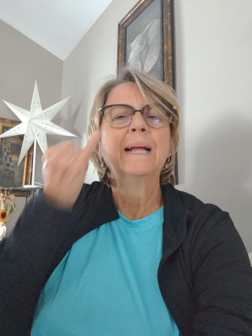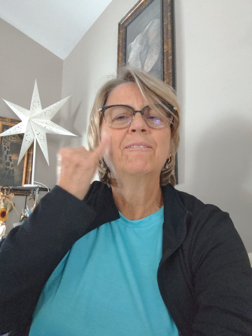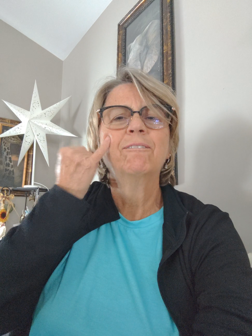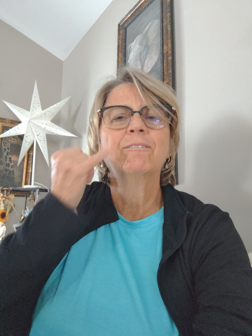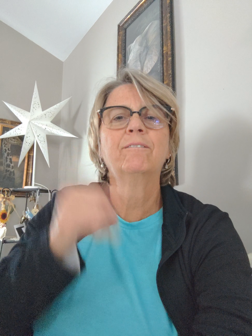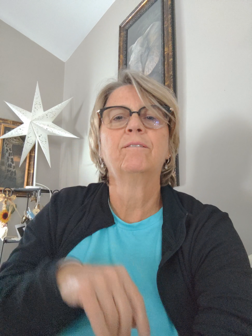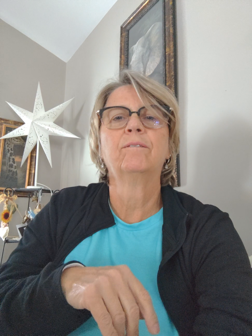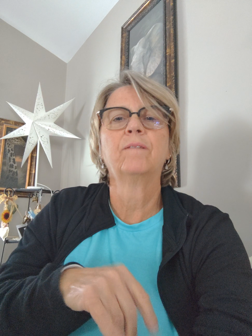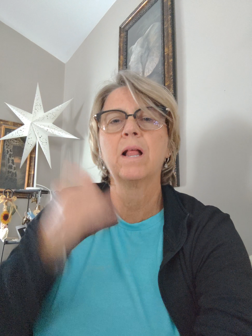if